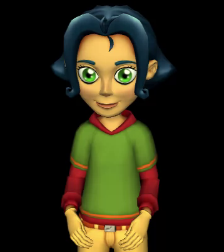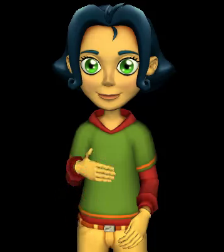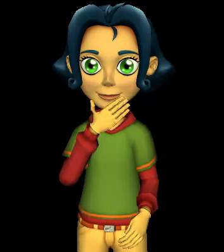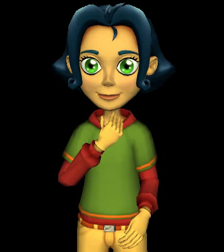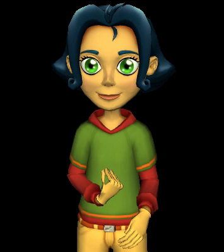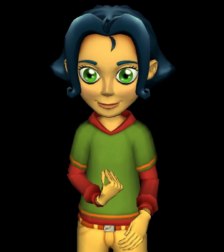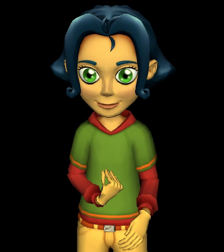جميل